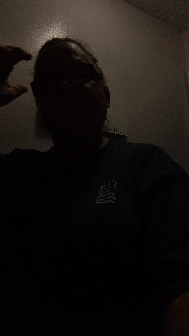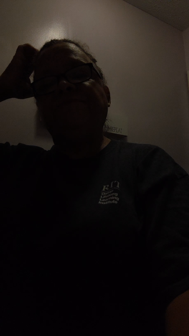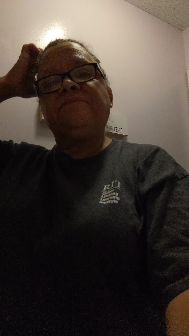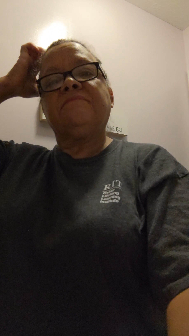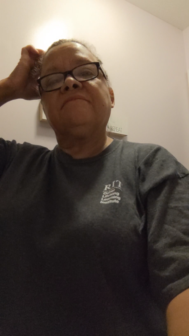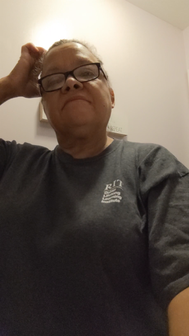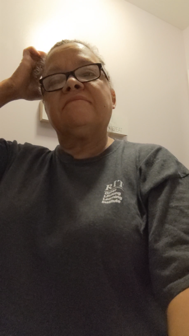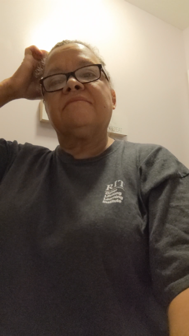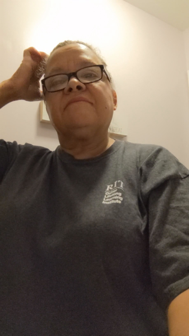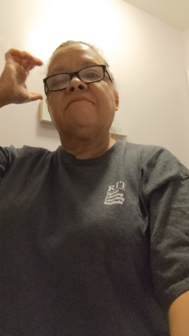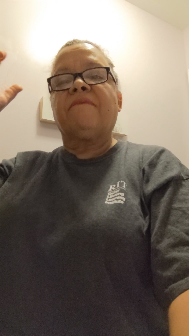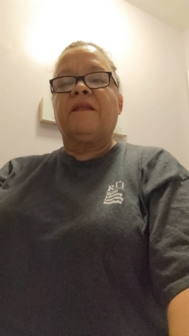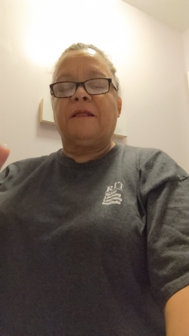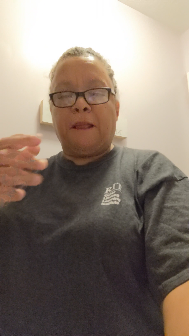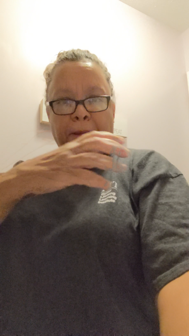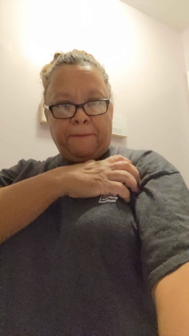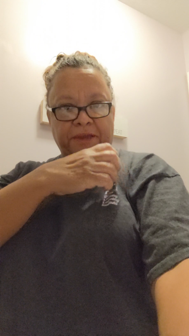bear